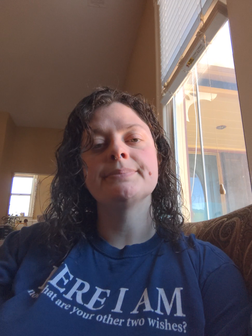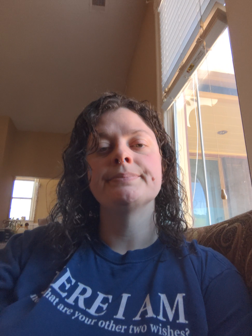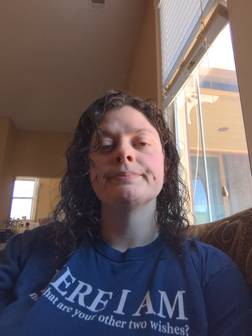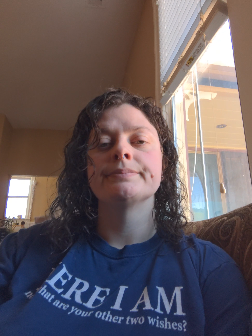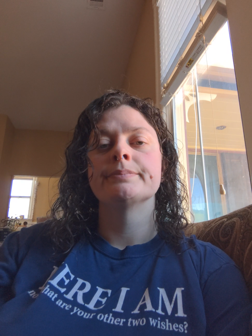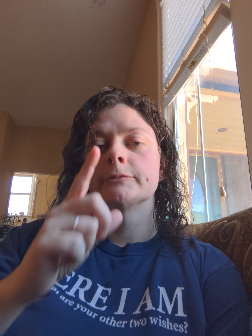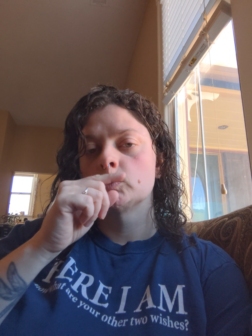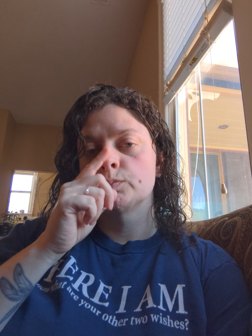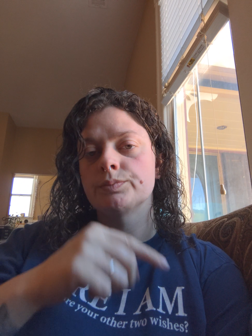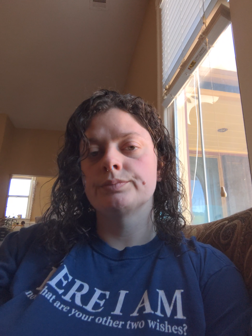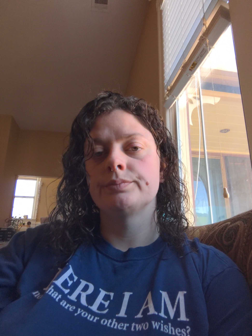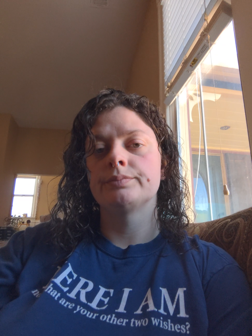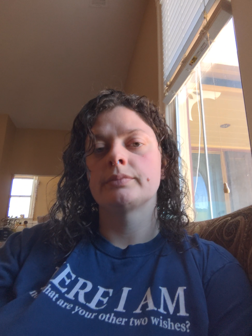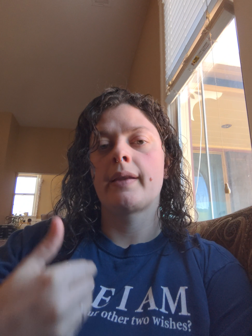mouse